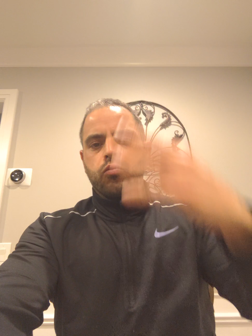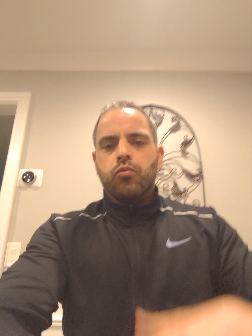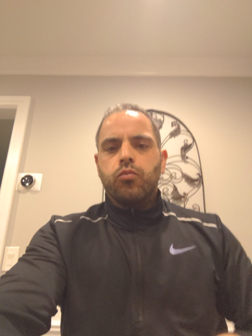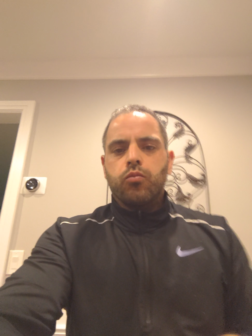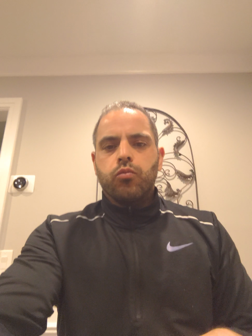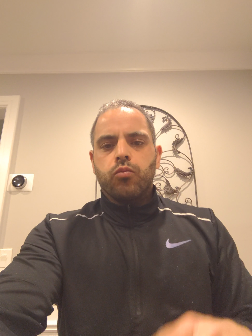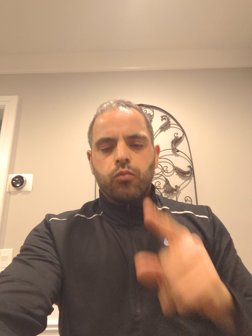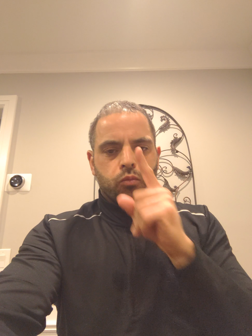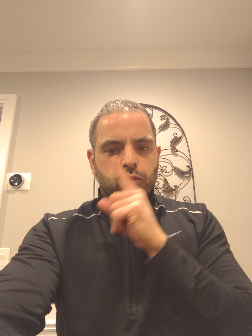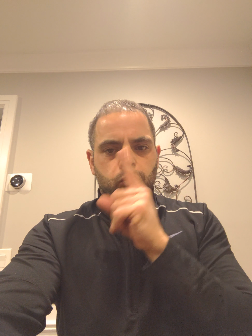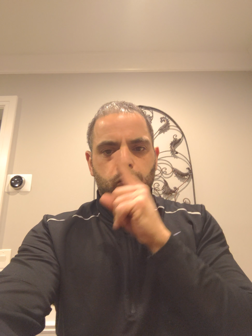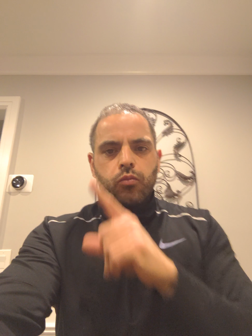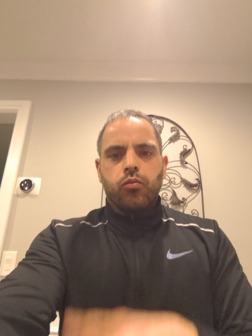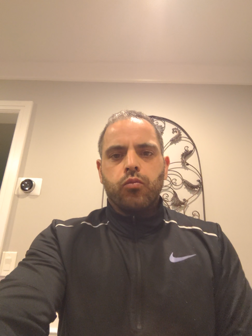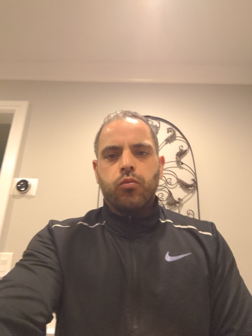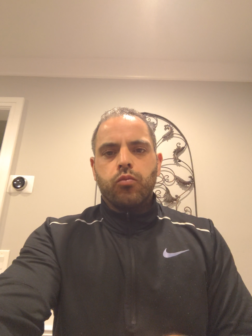mouse